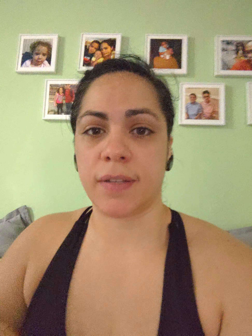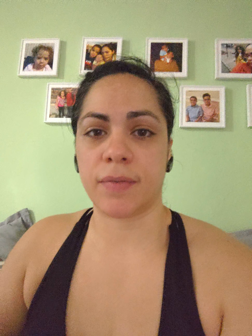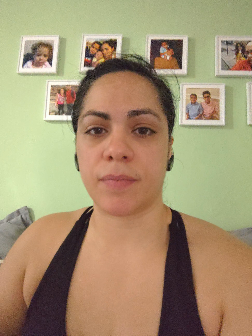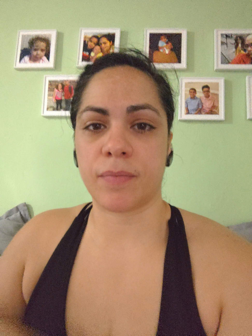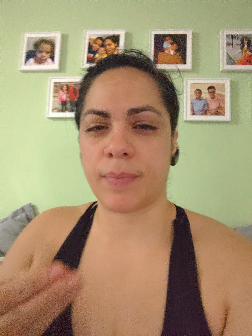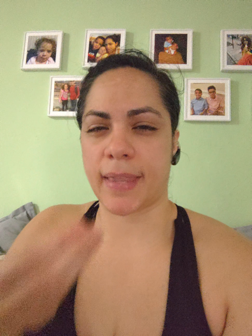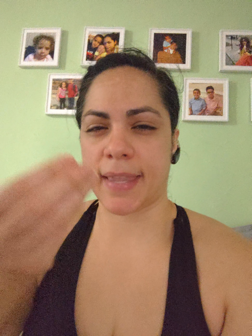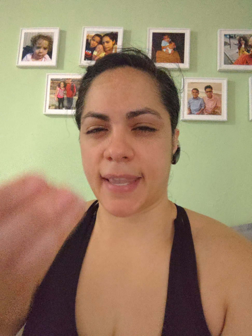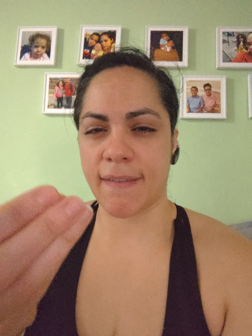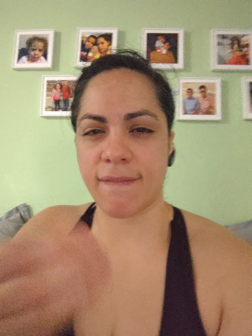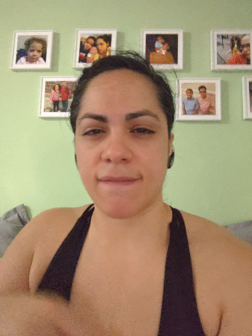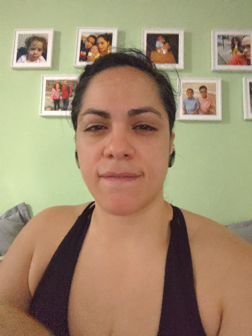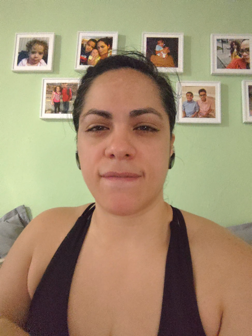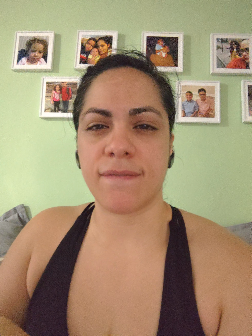give